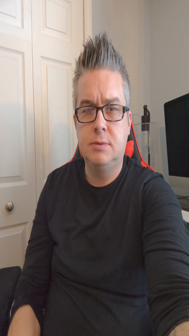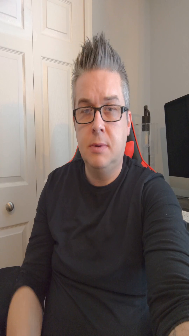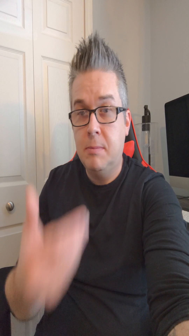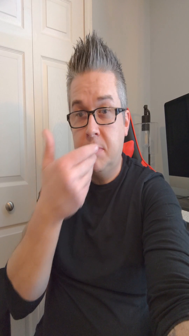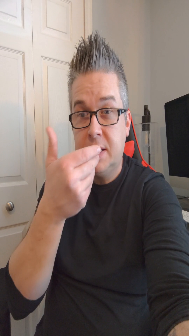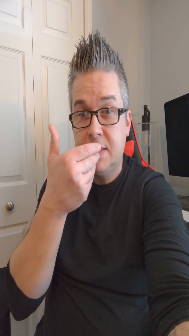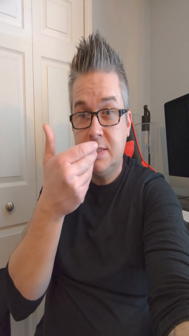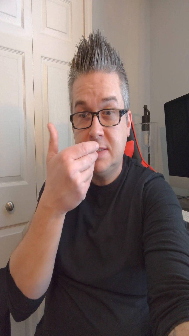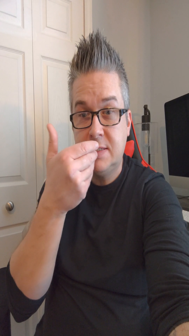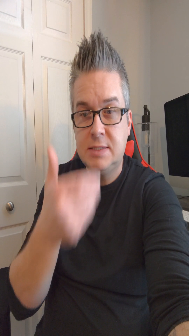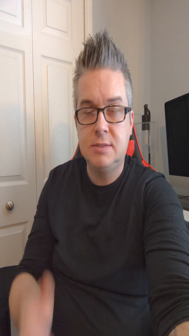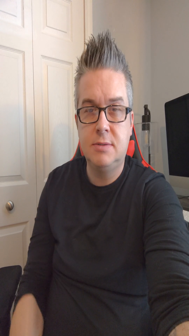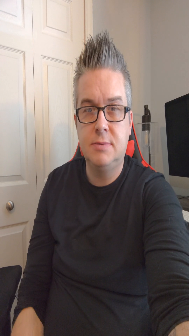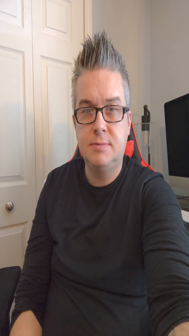pizza